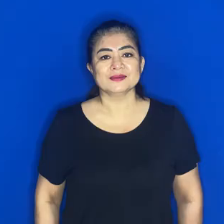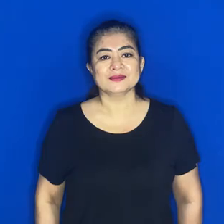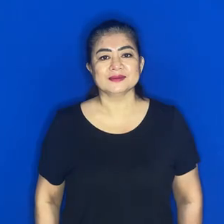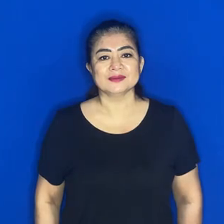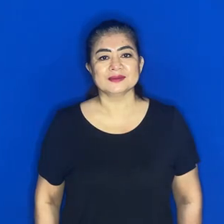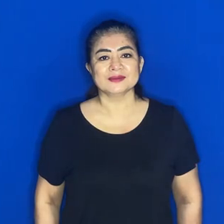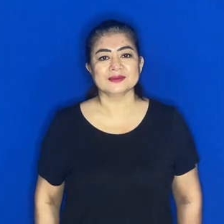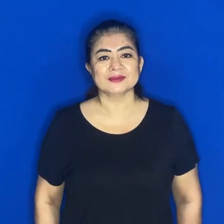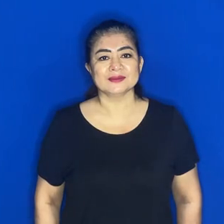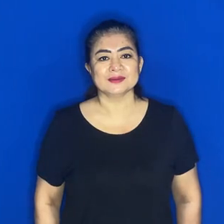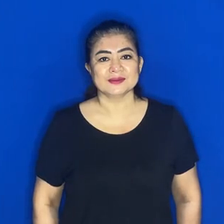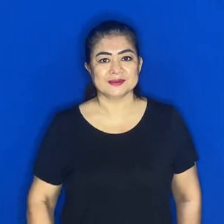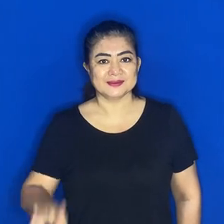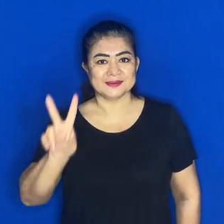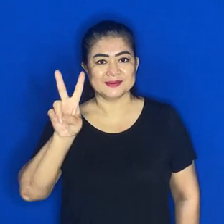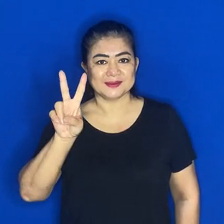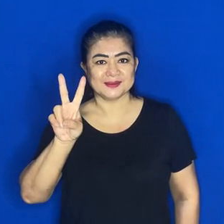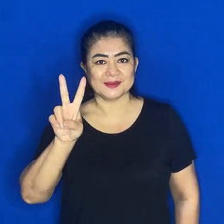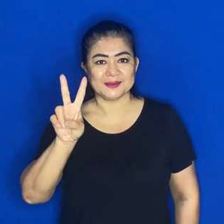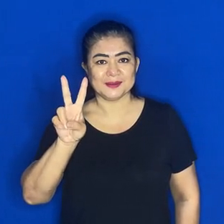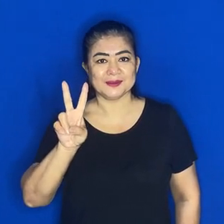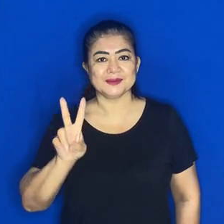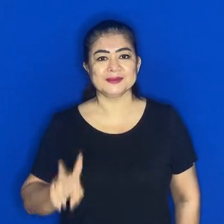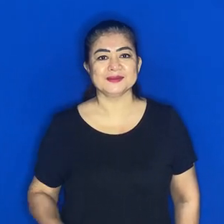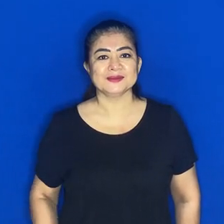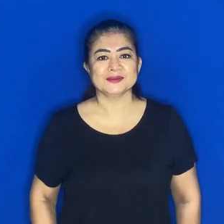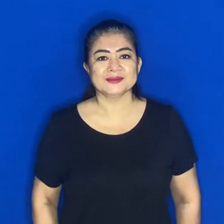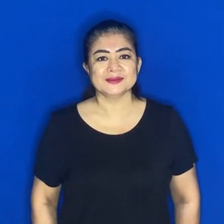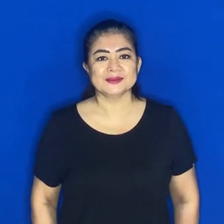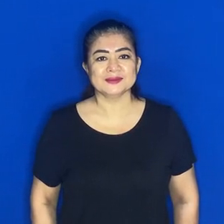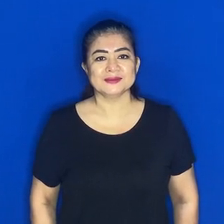two